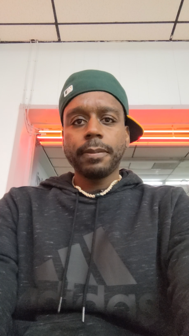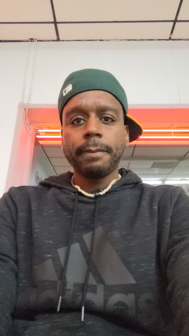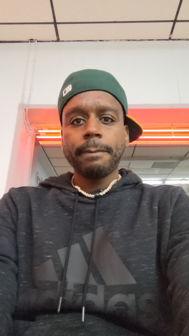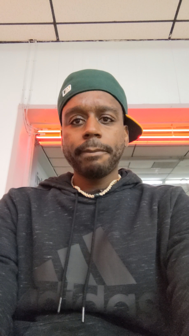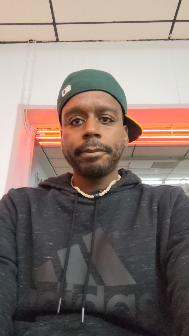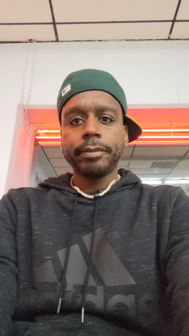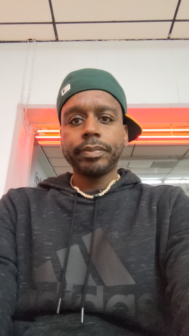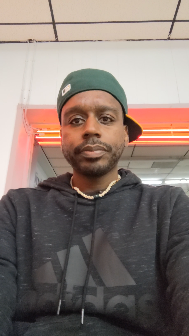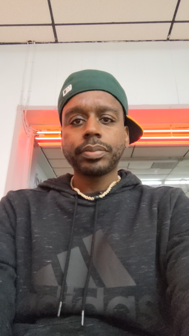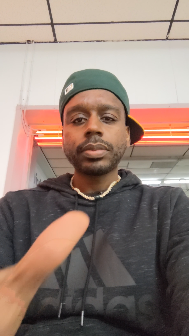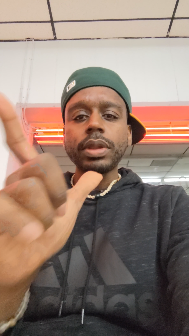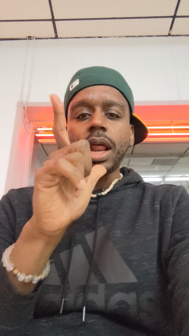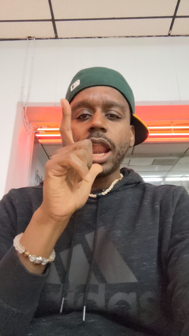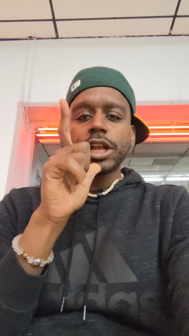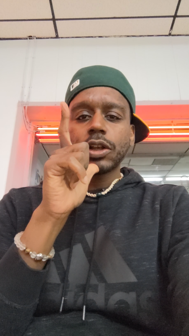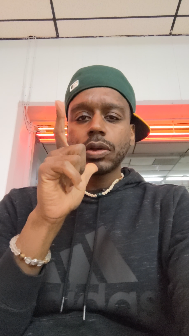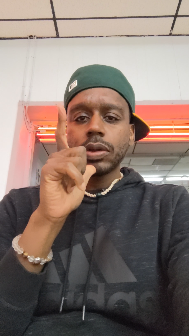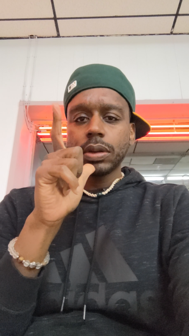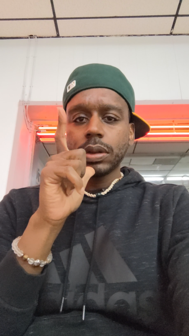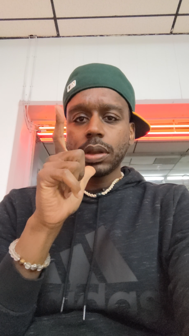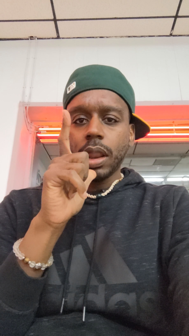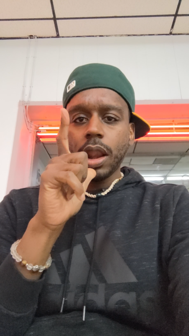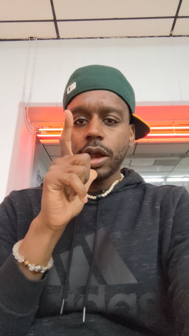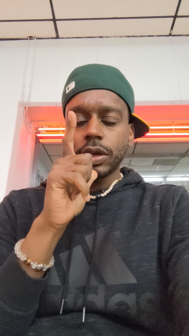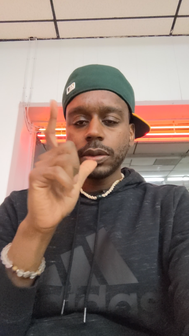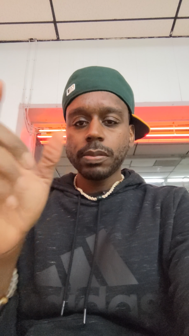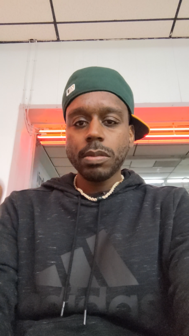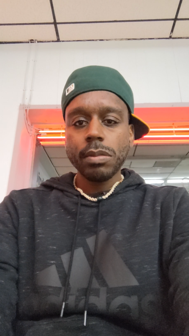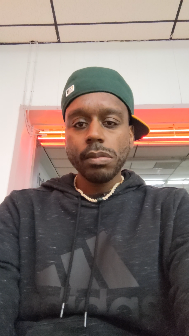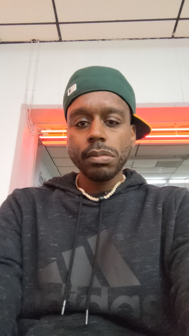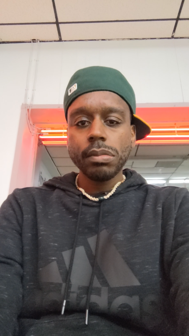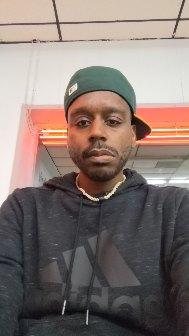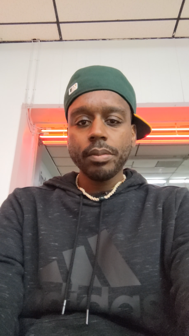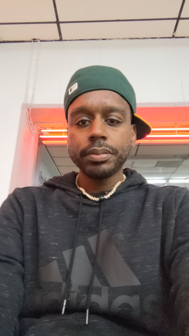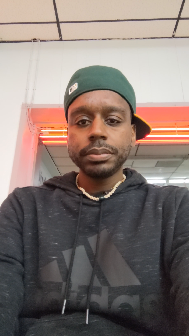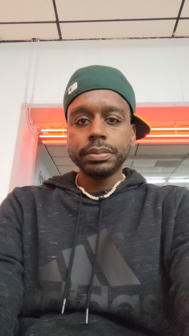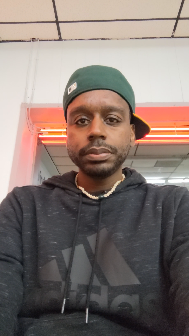lunch